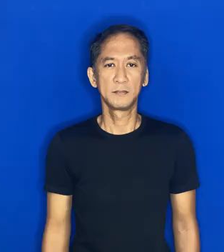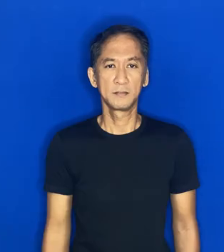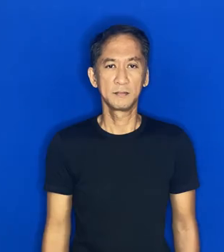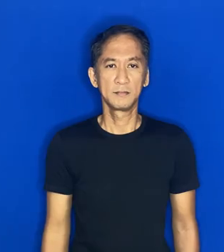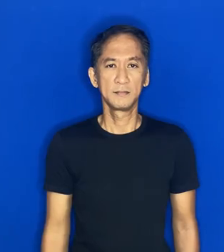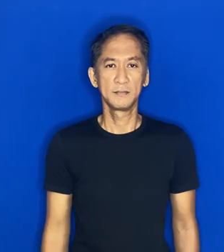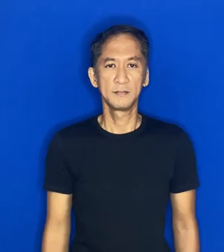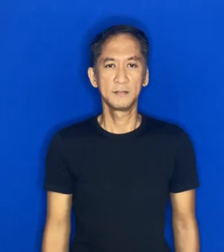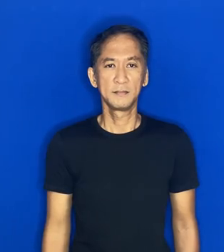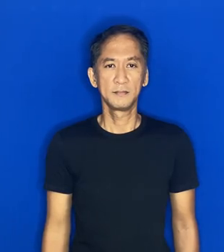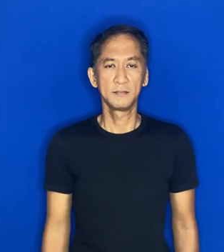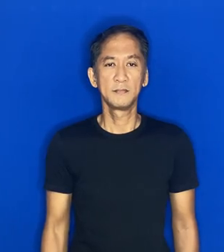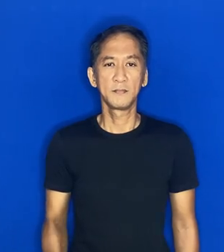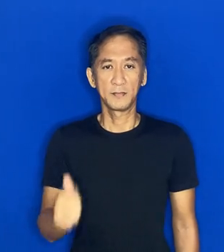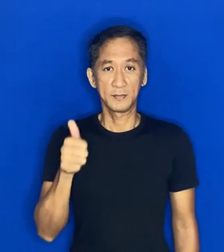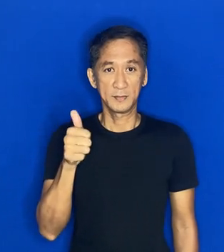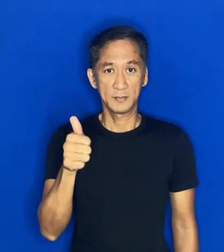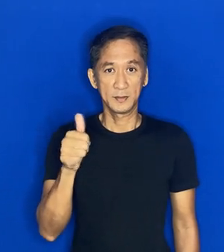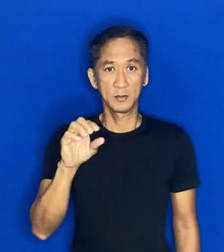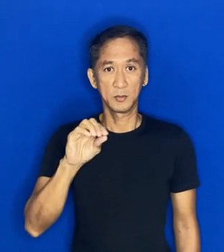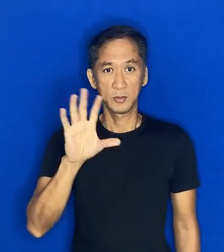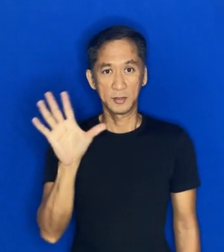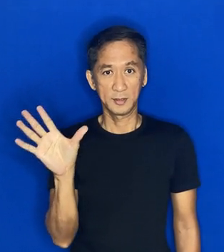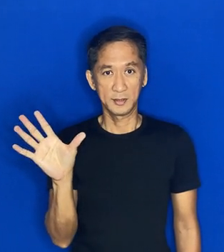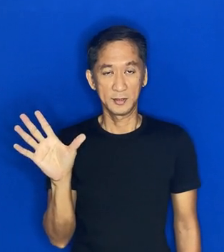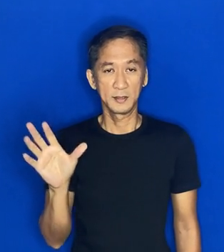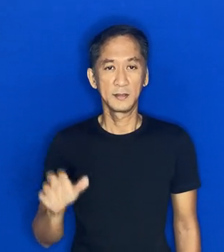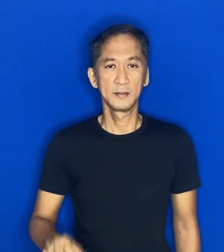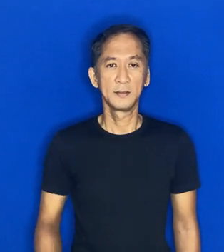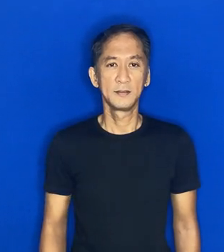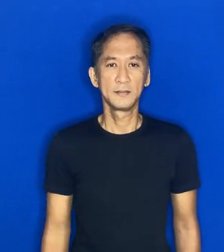good morning